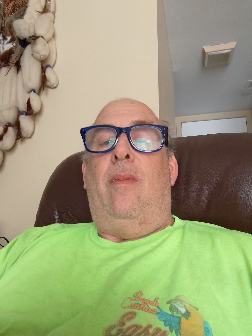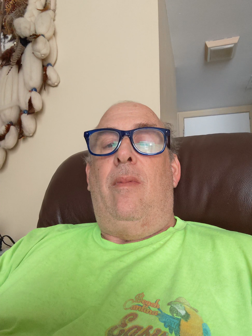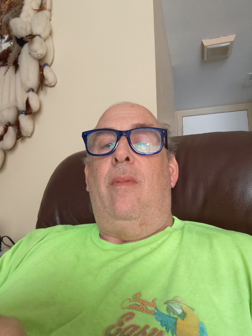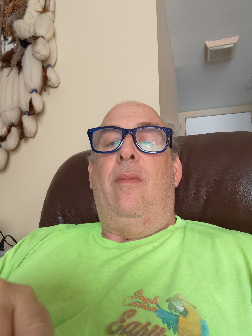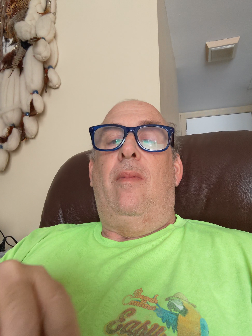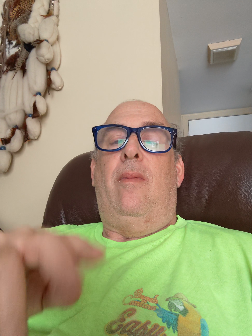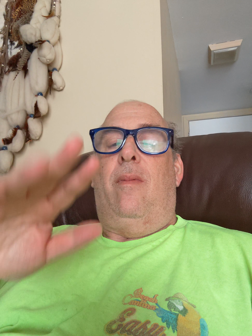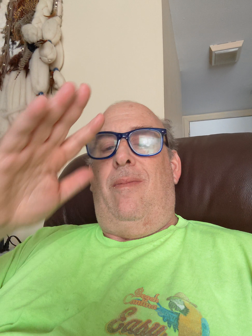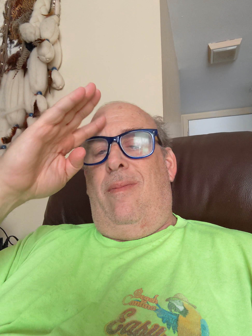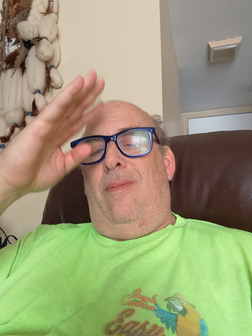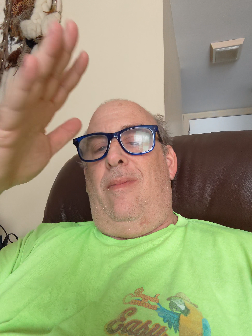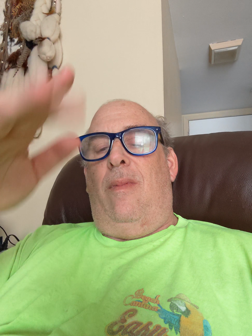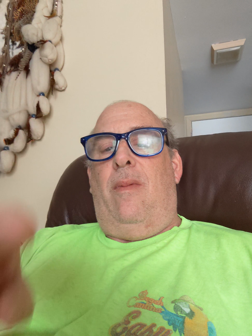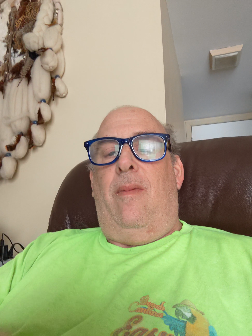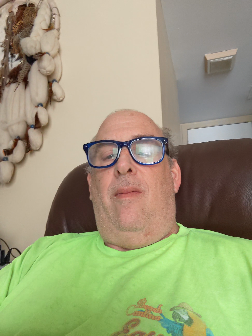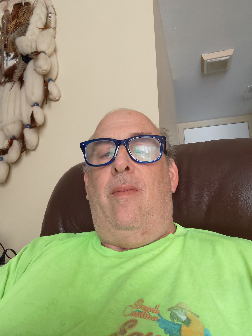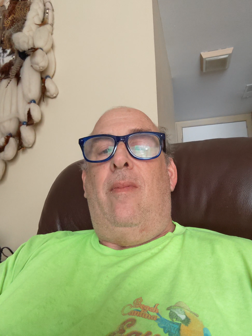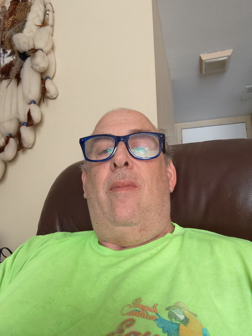pretend